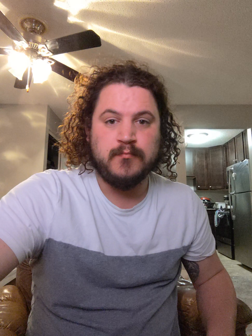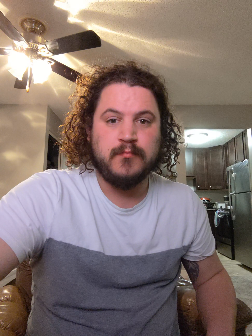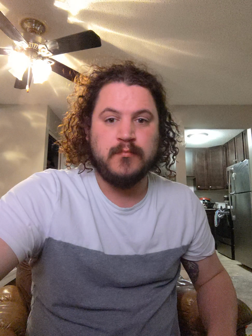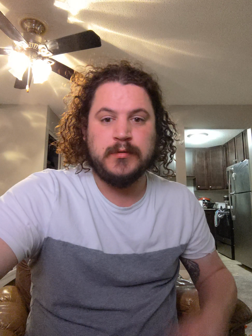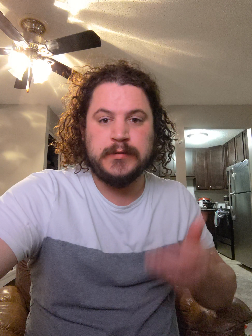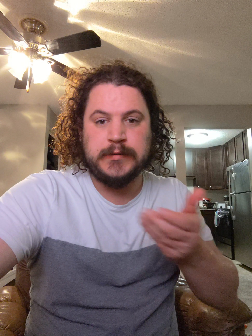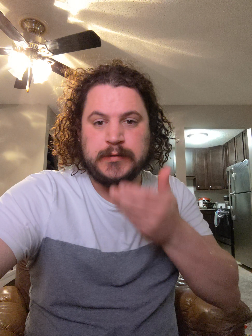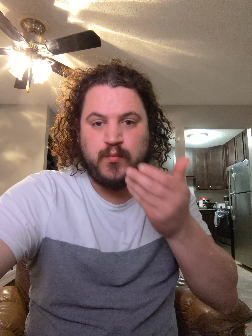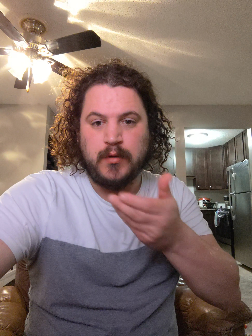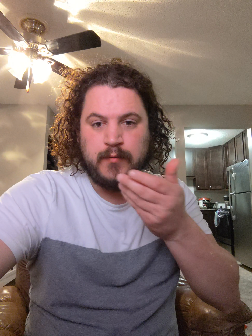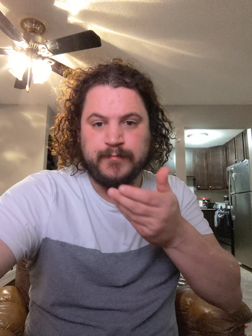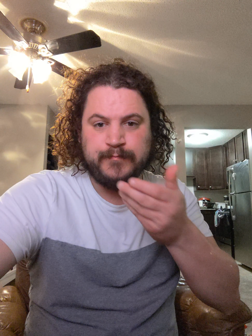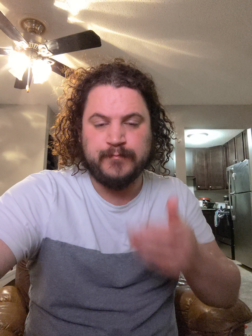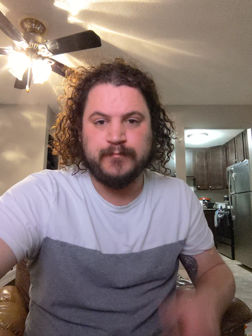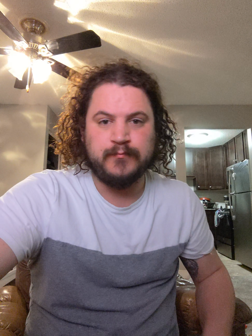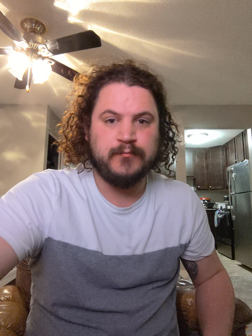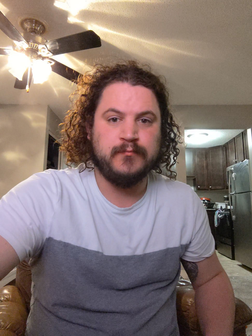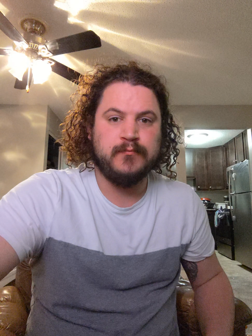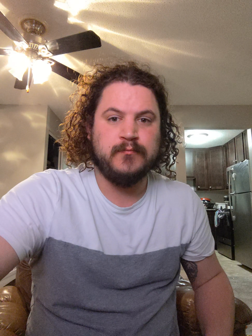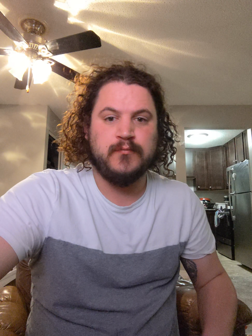cereal